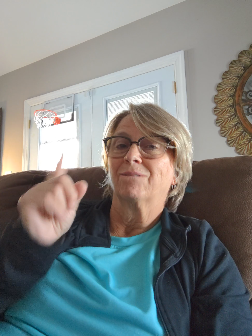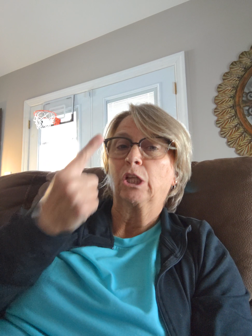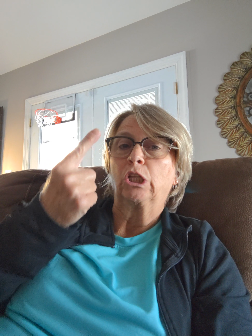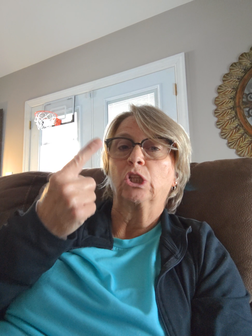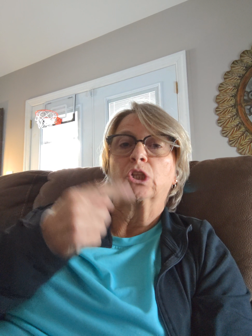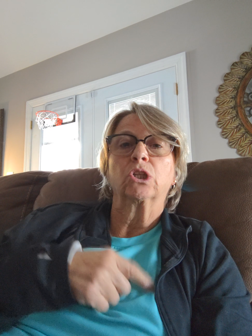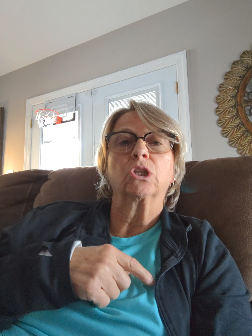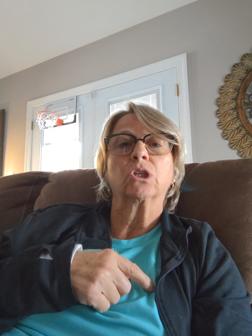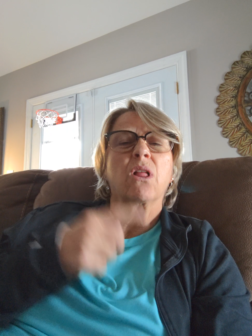first